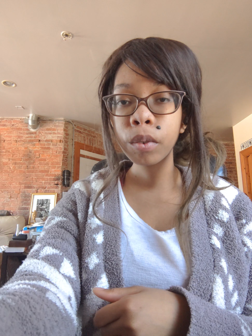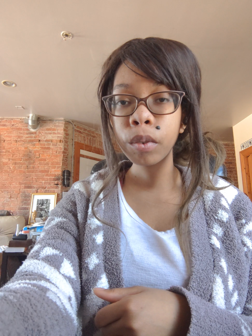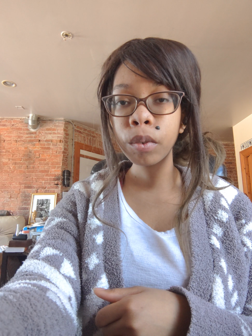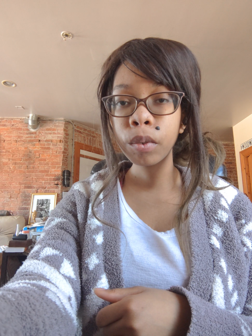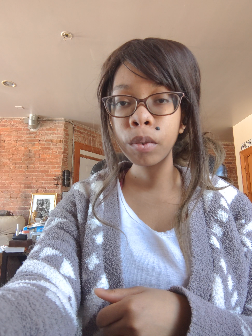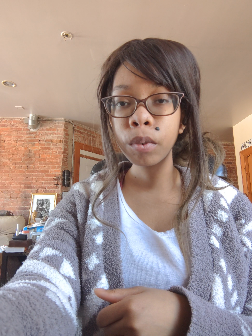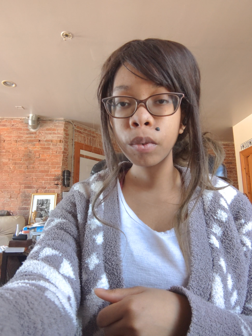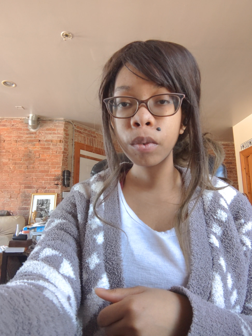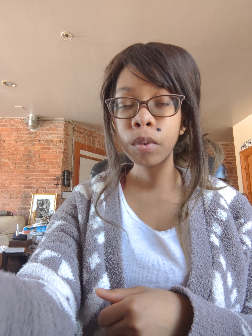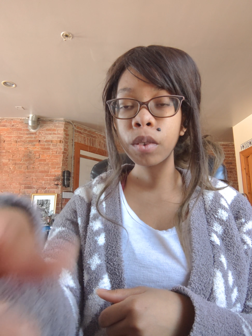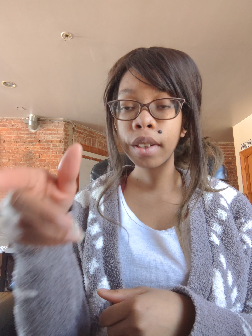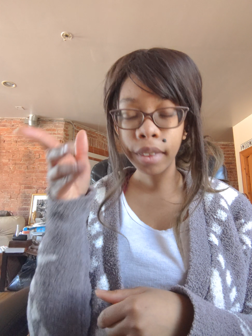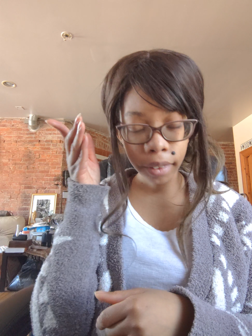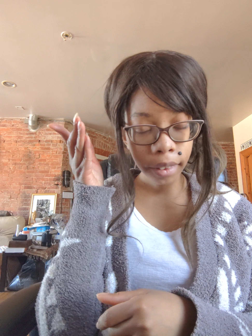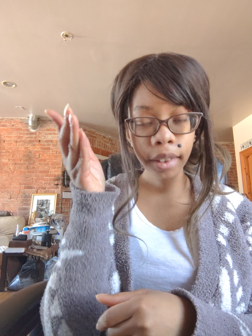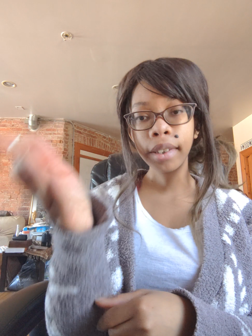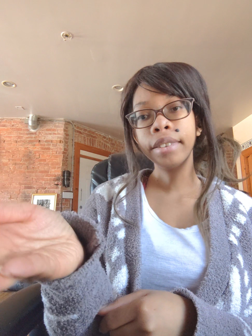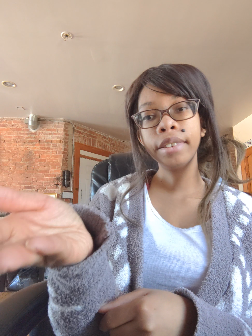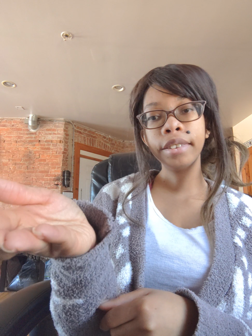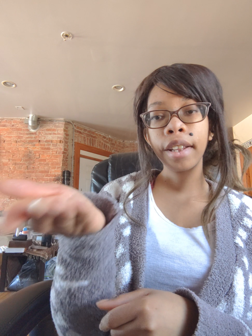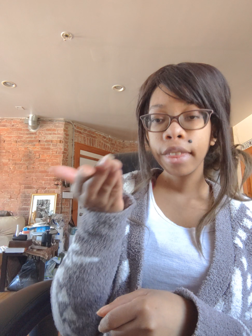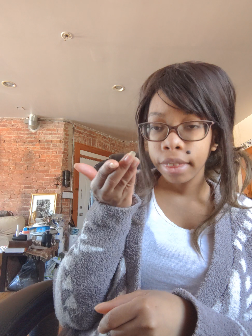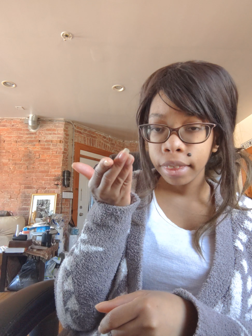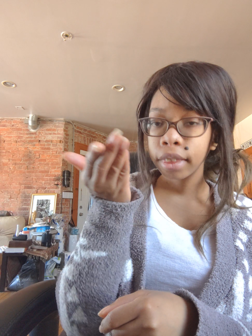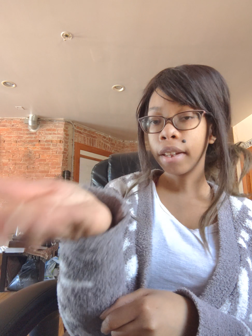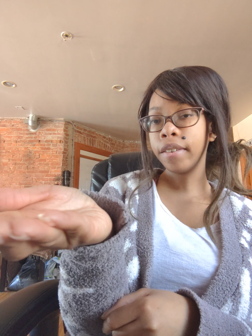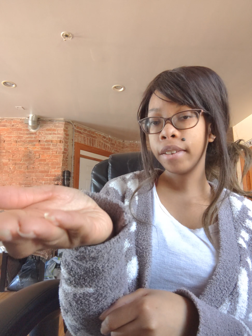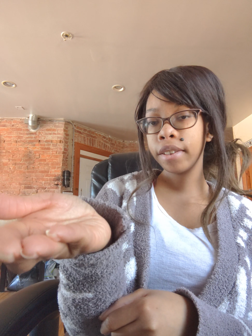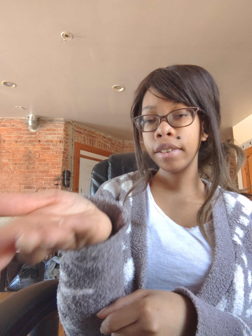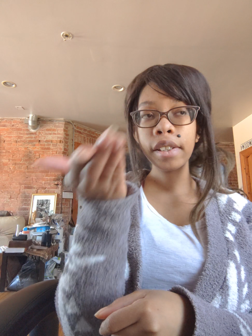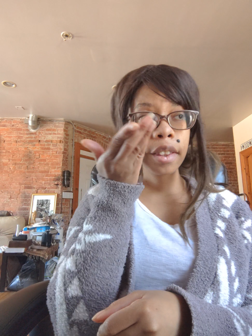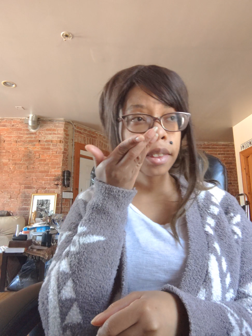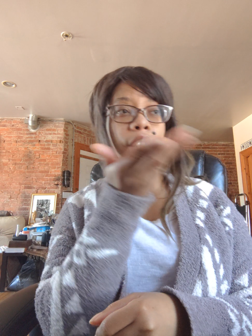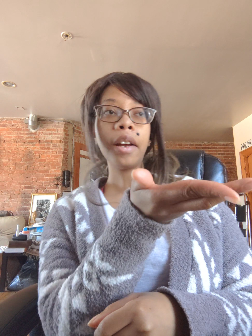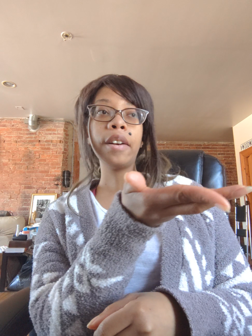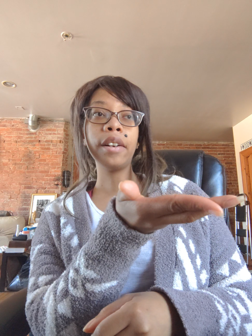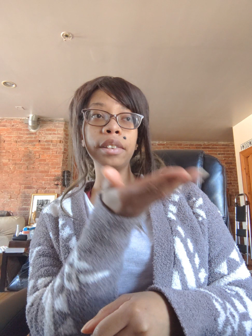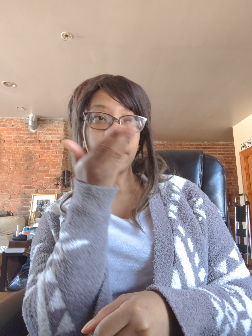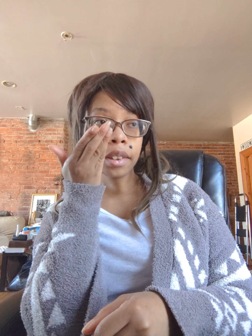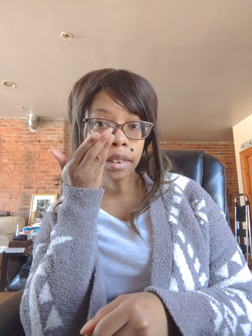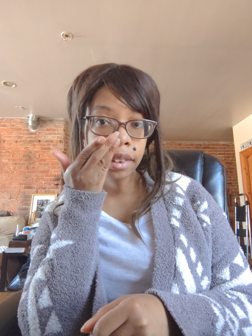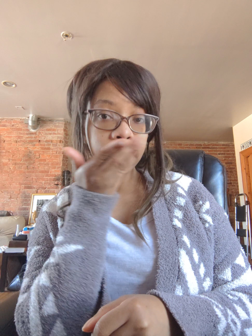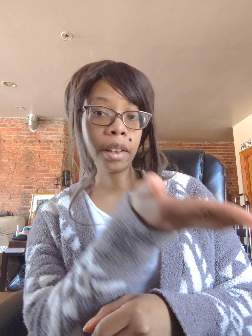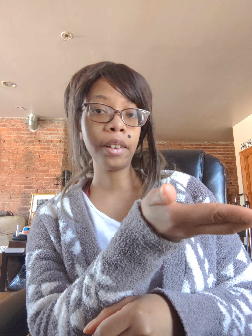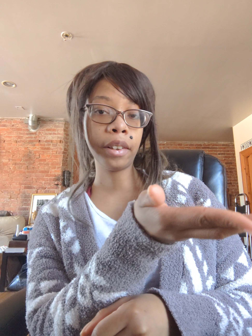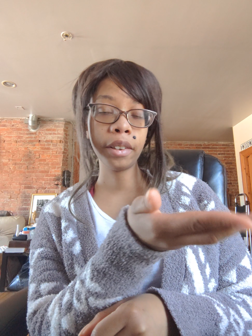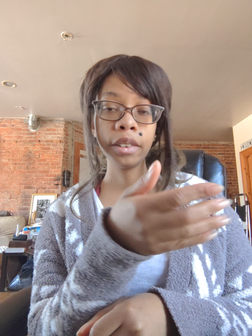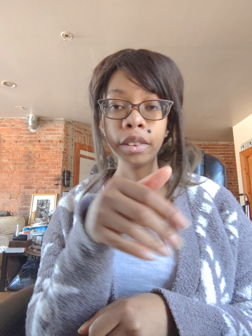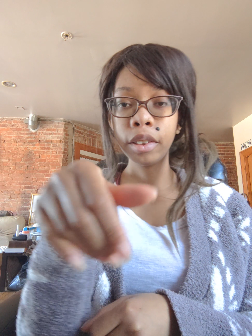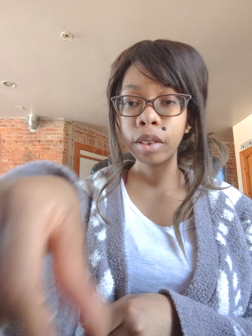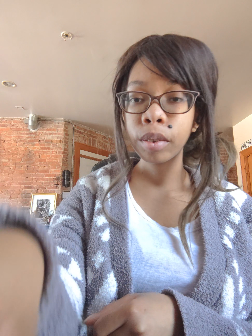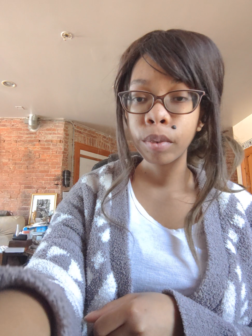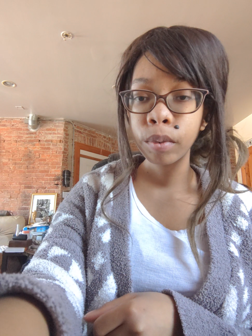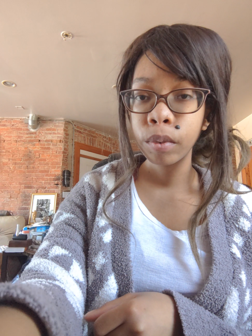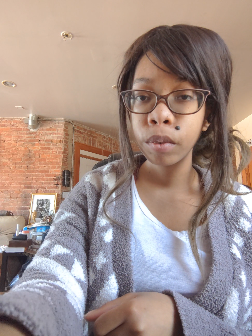there